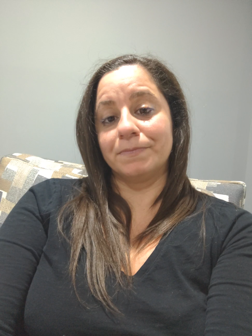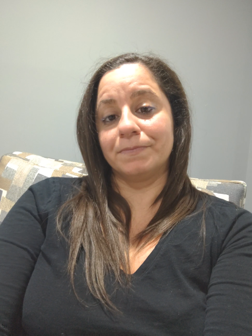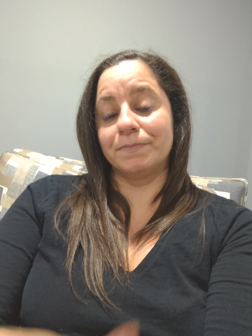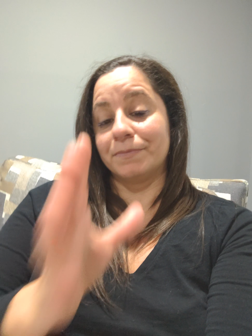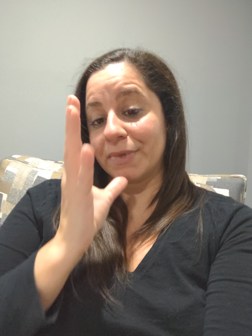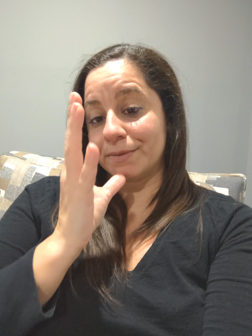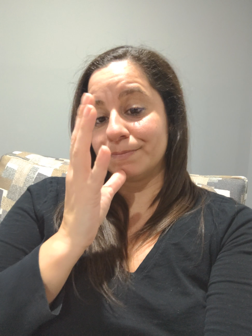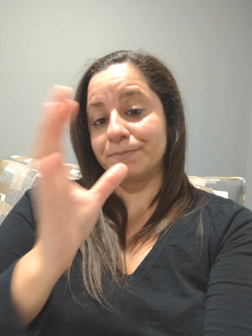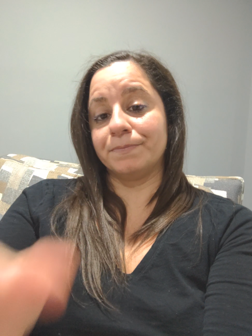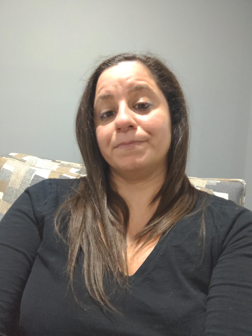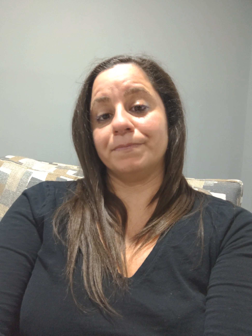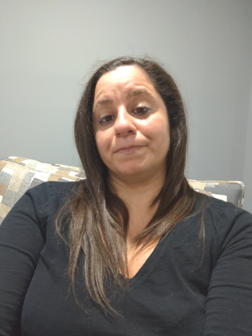mom